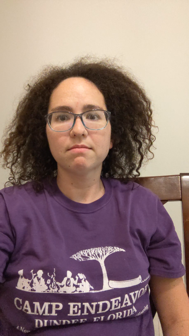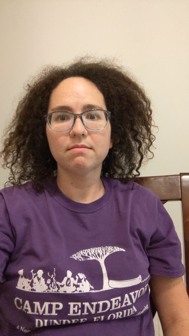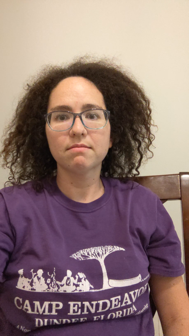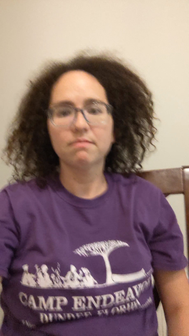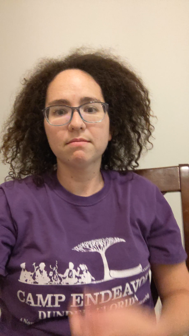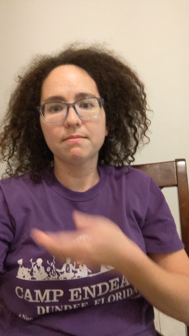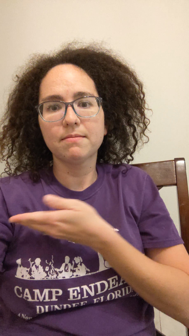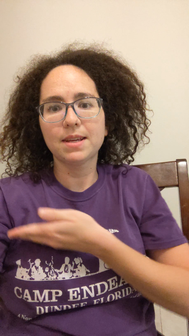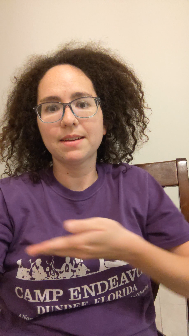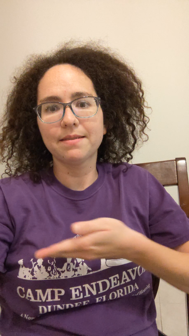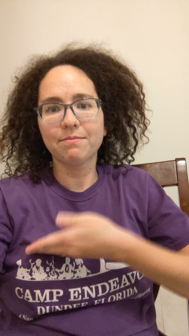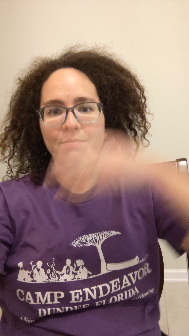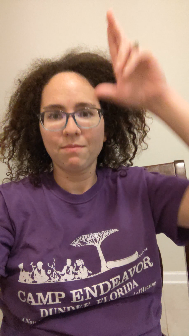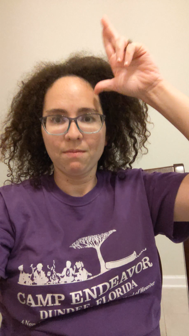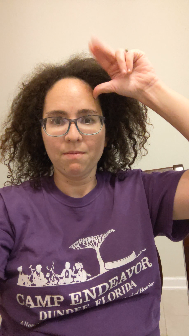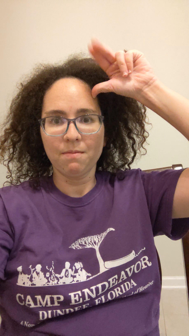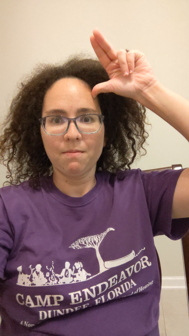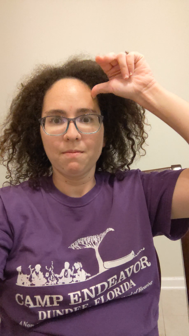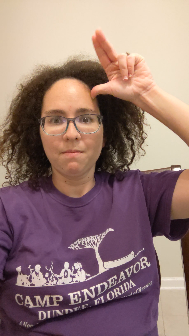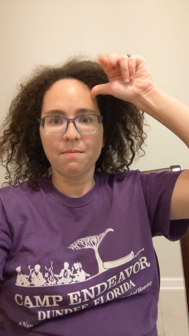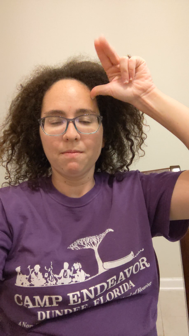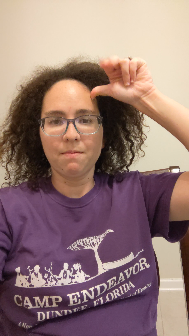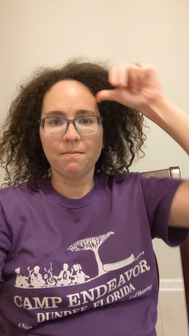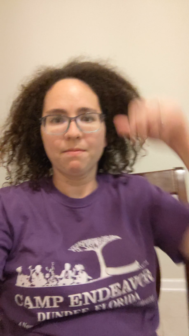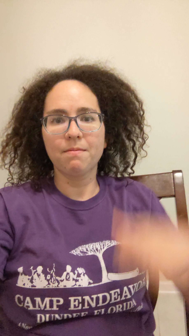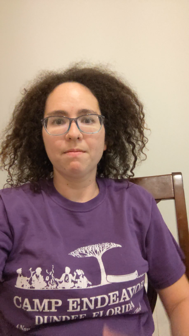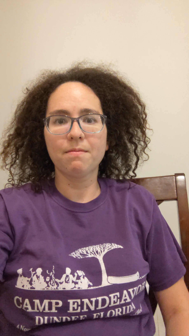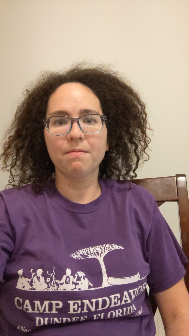pony